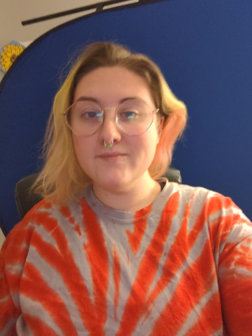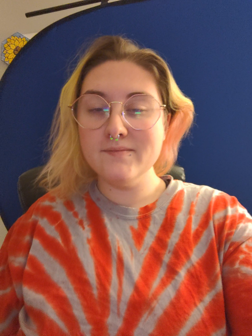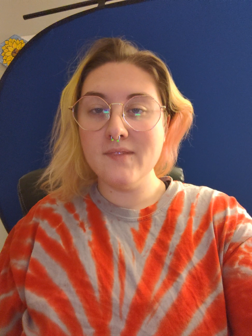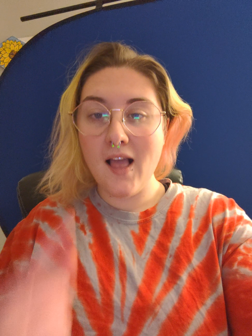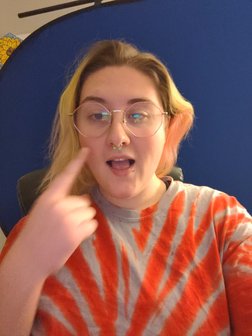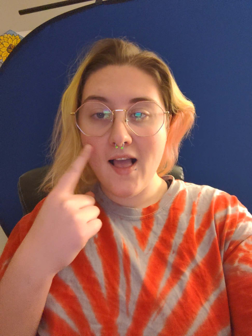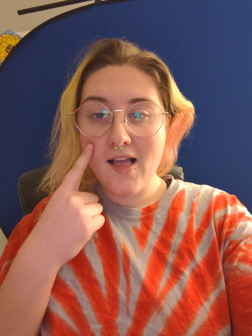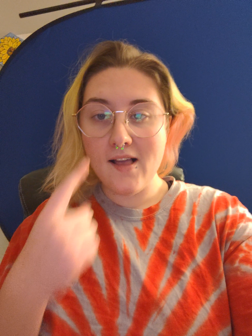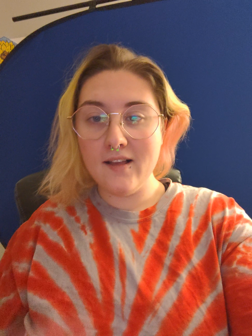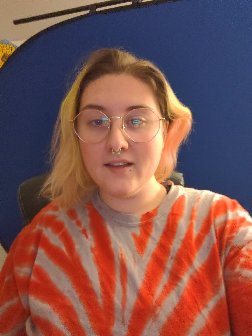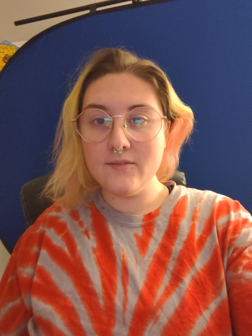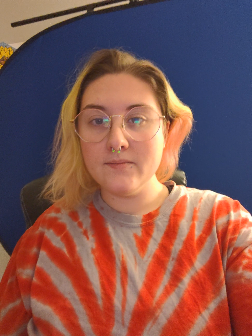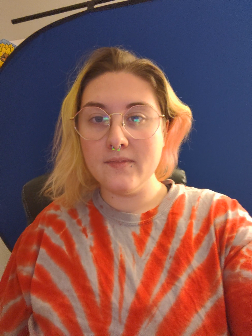eye